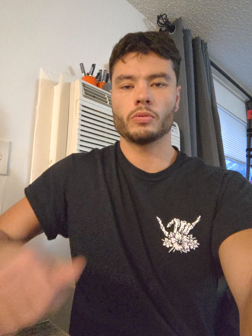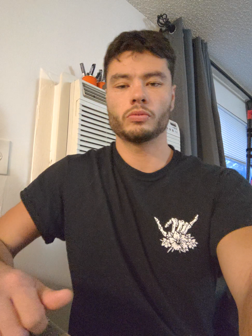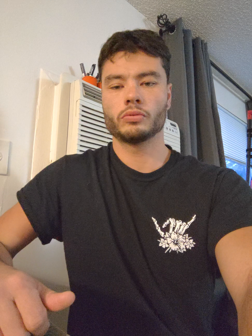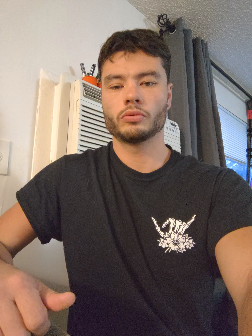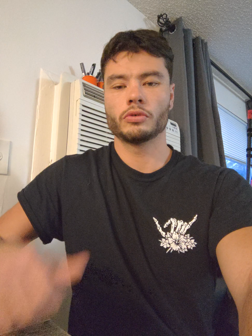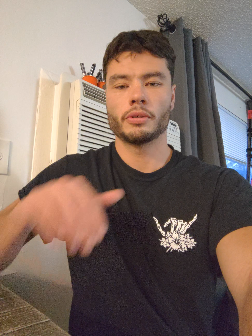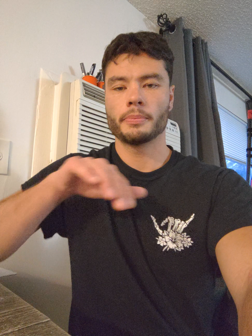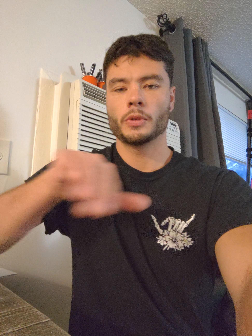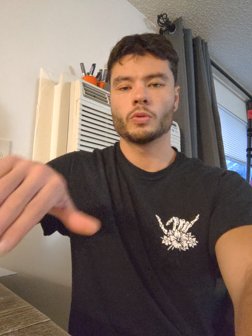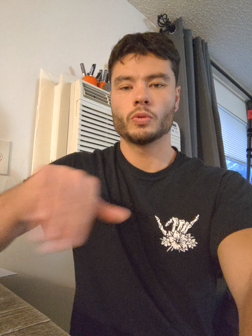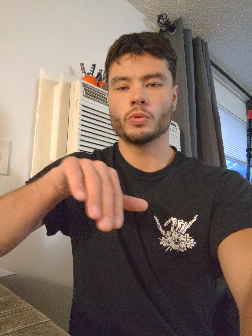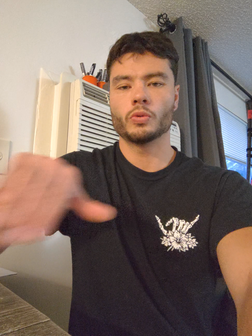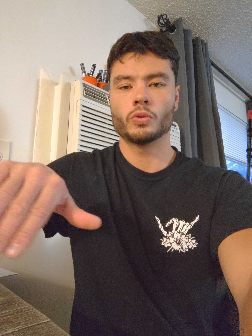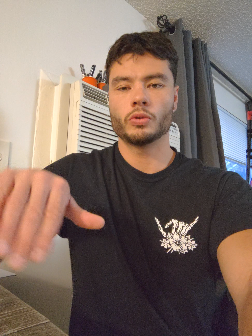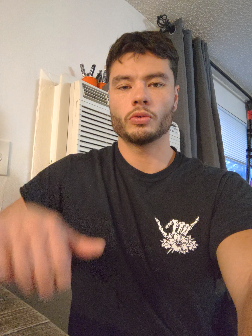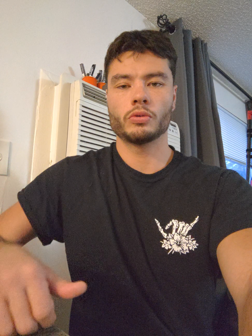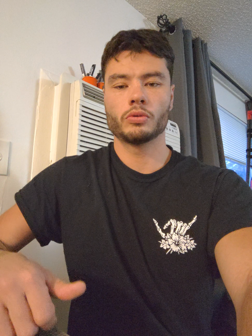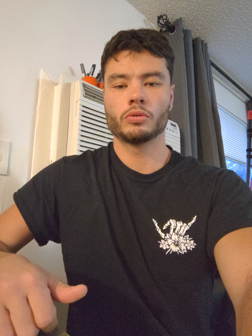pool